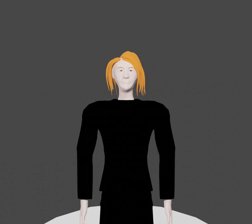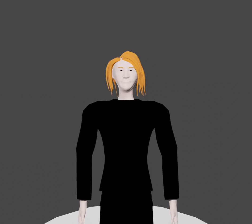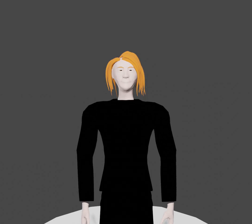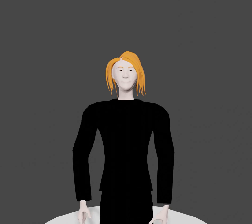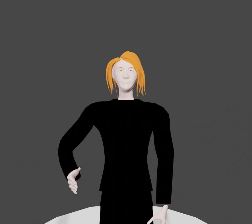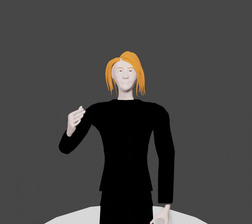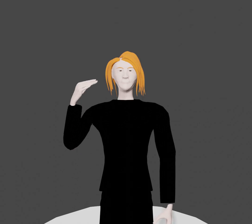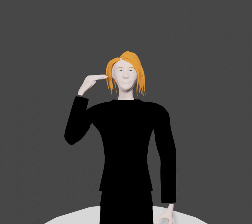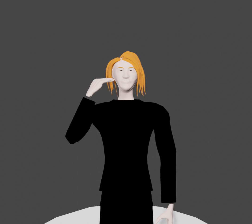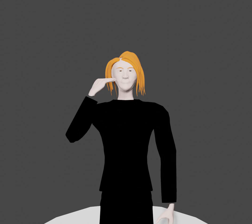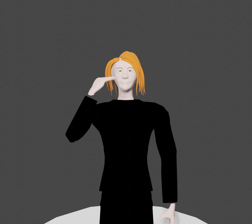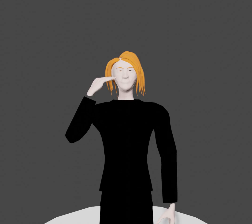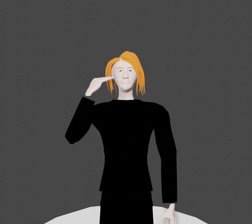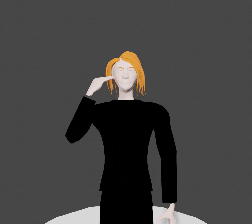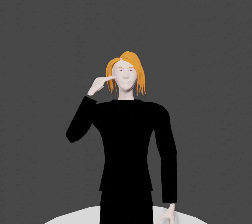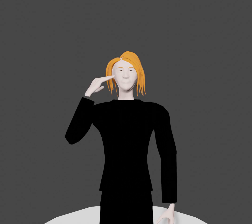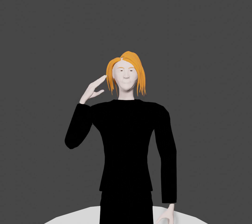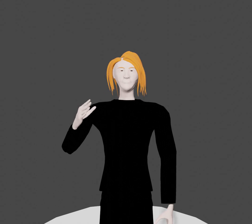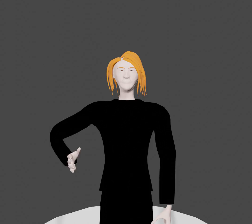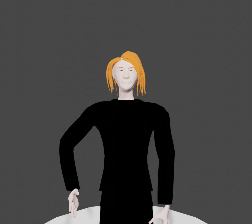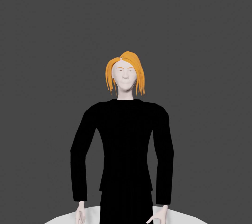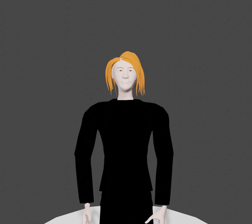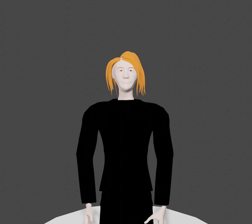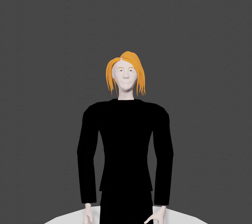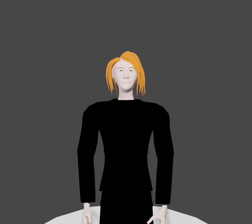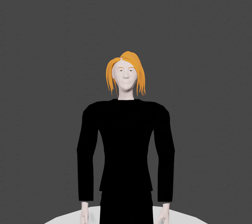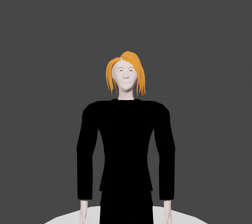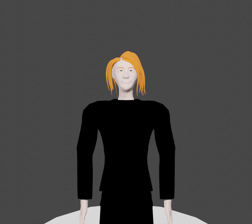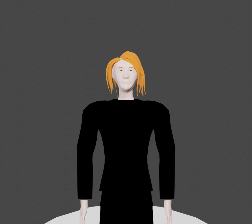Alert (Person)